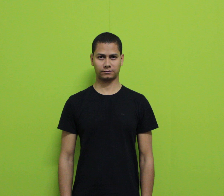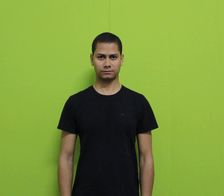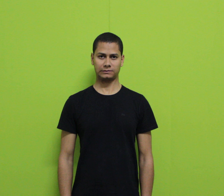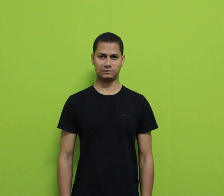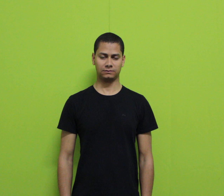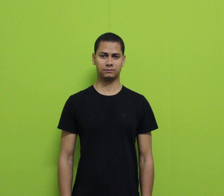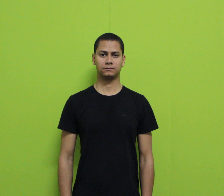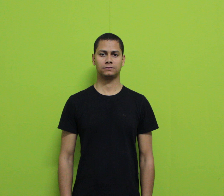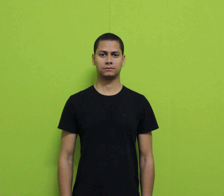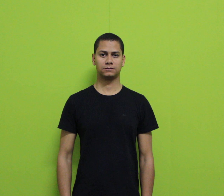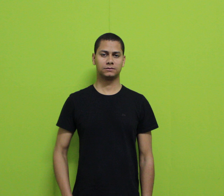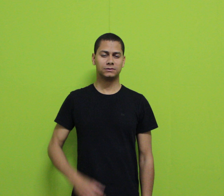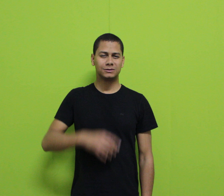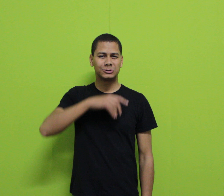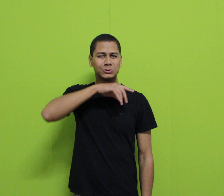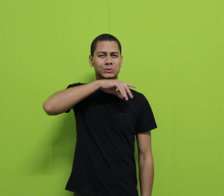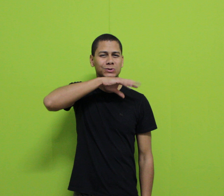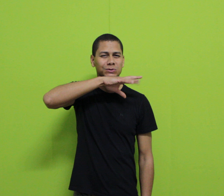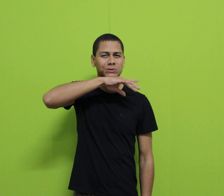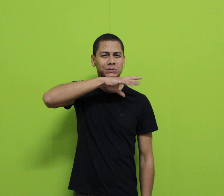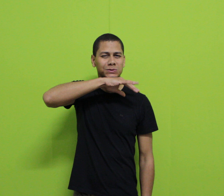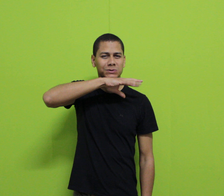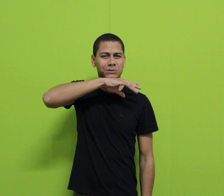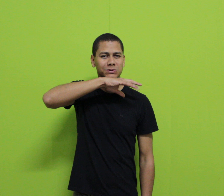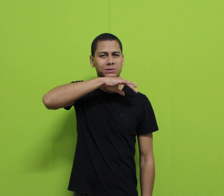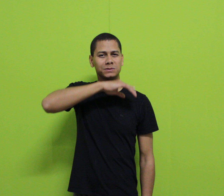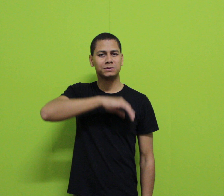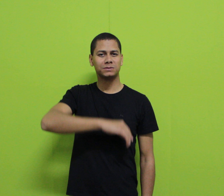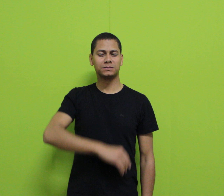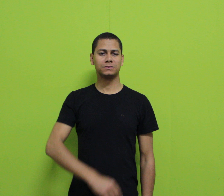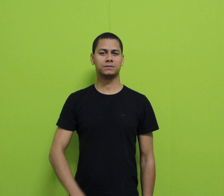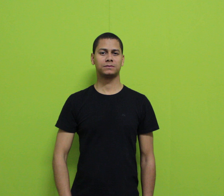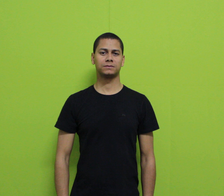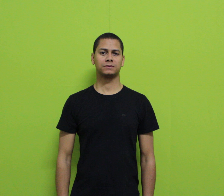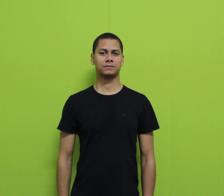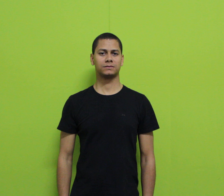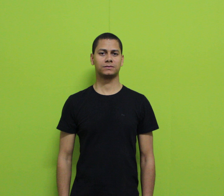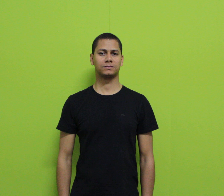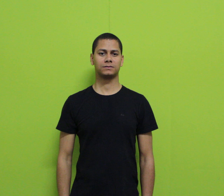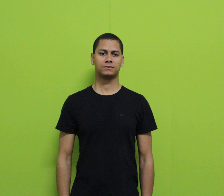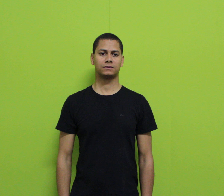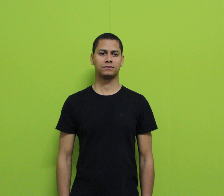ruim